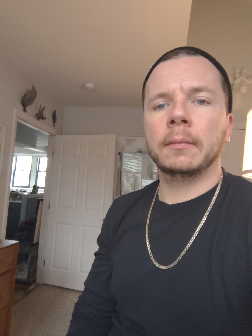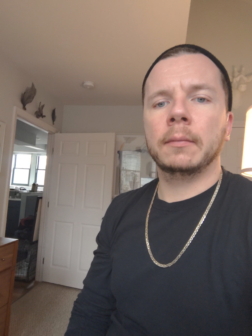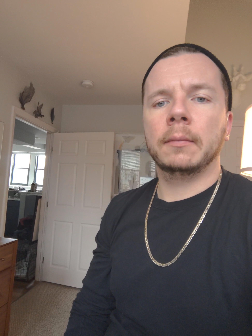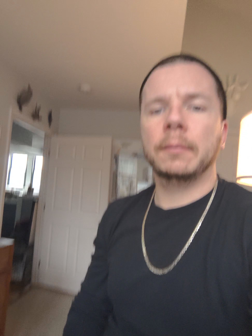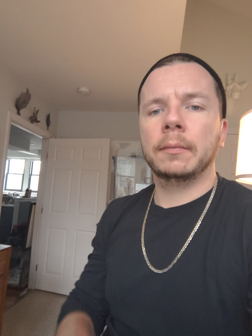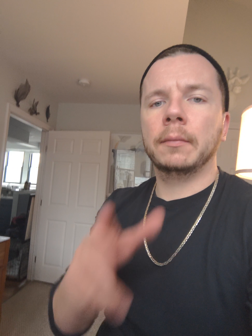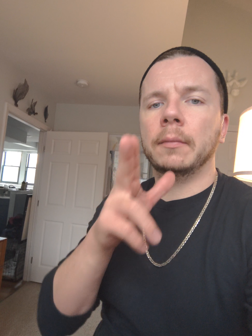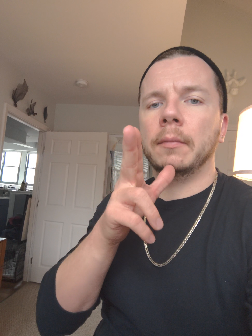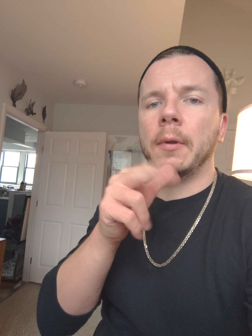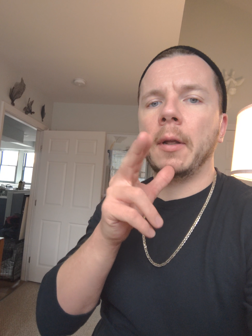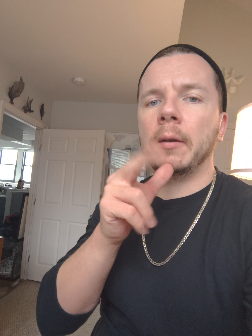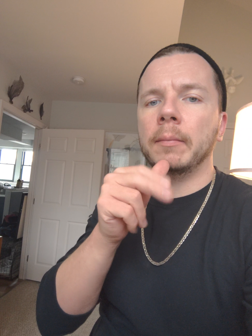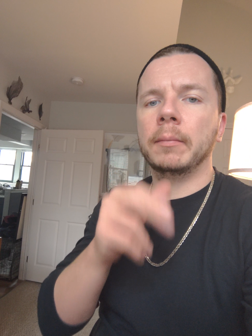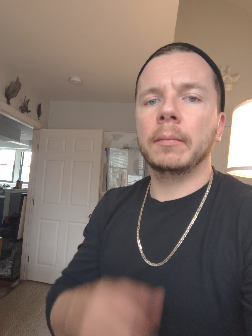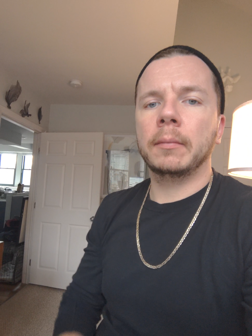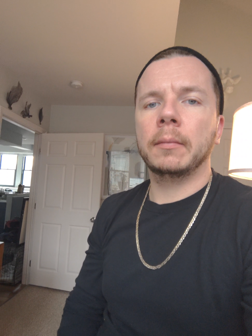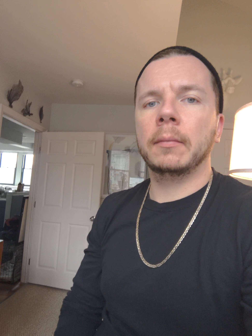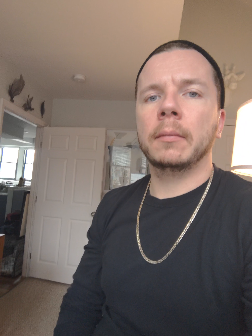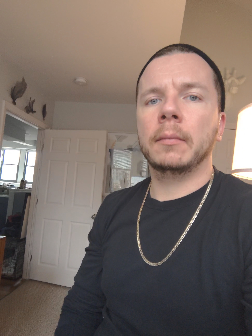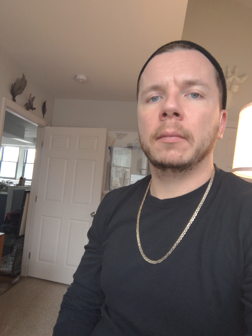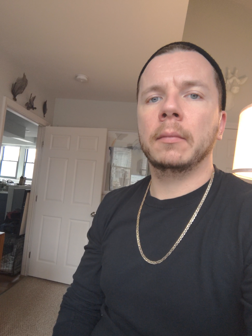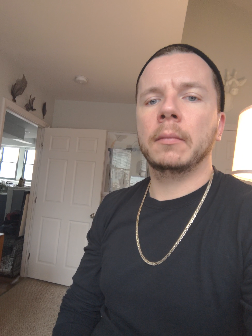hen